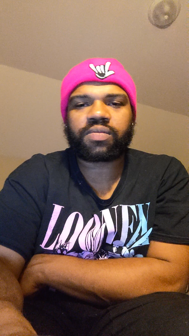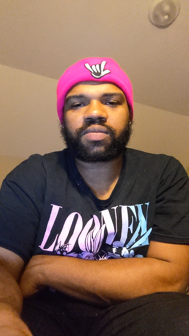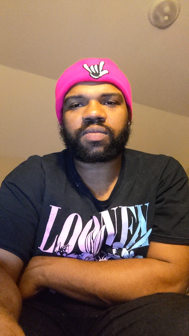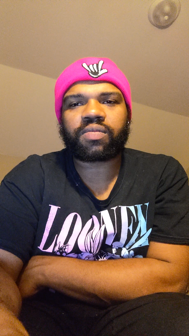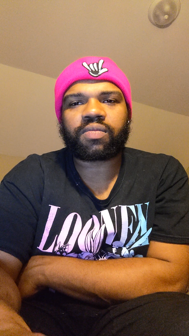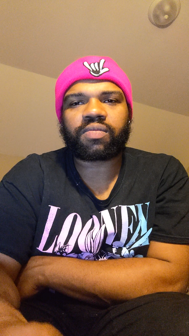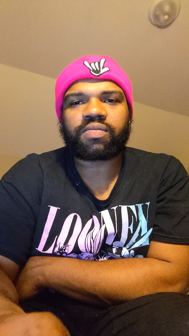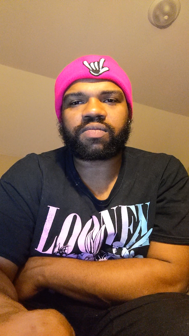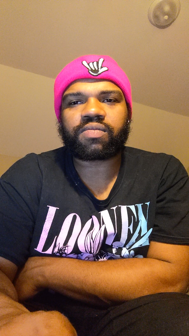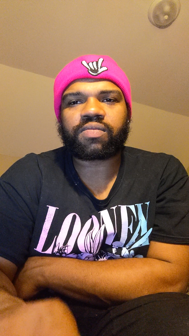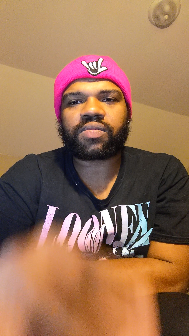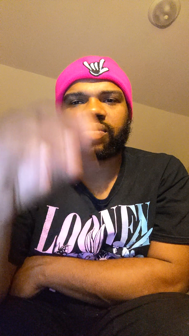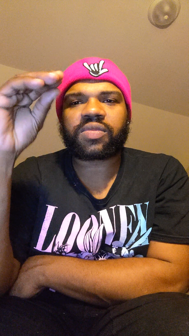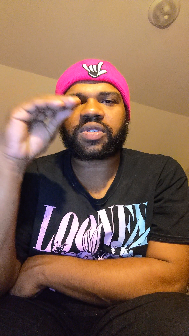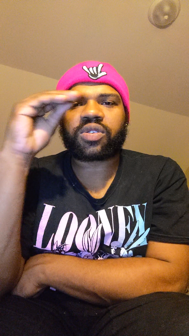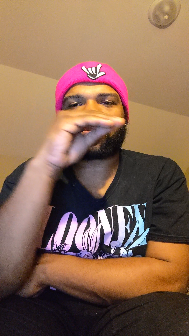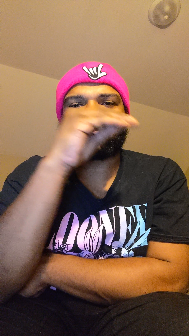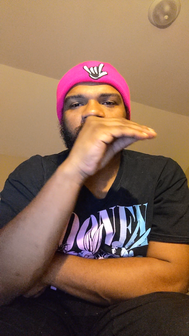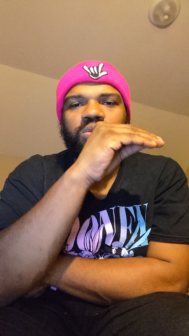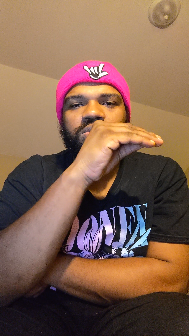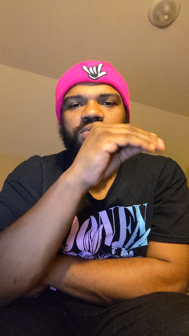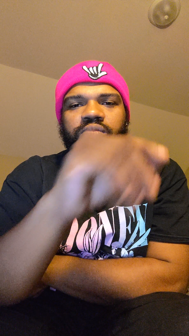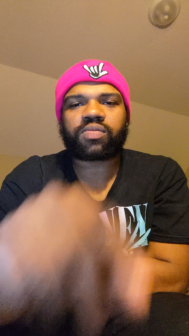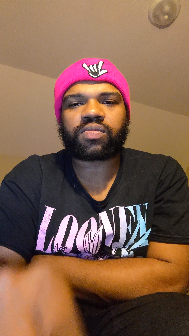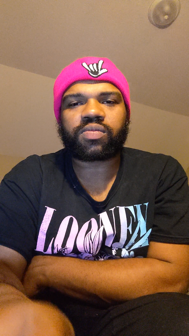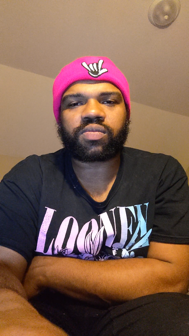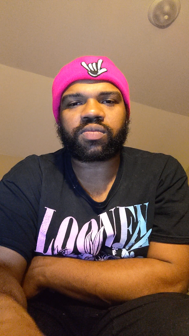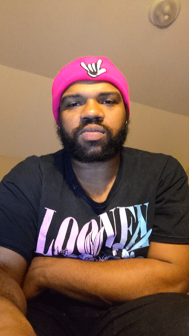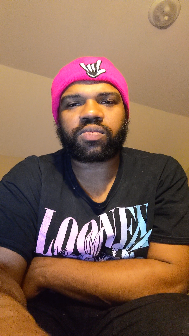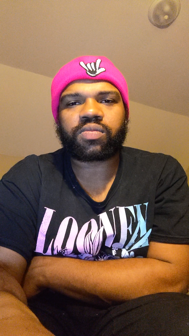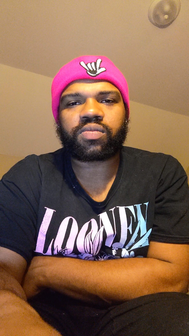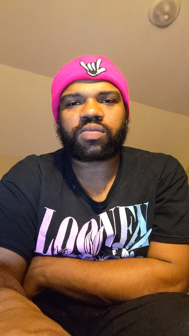dinosaur